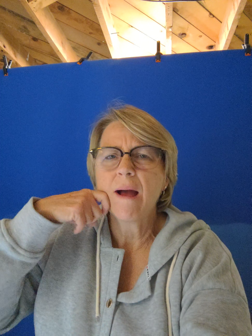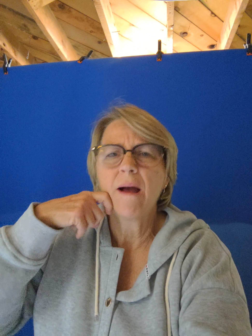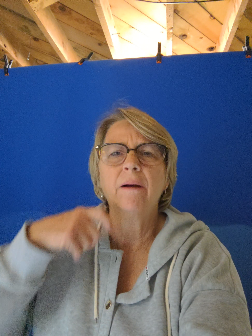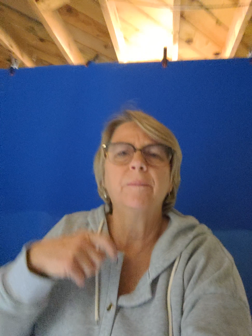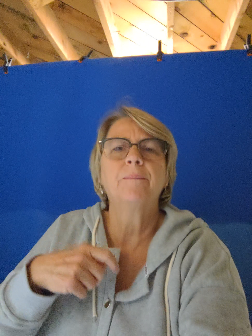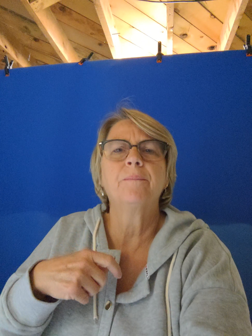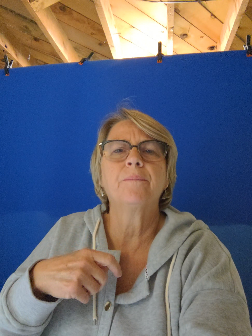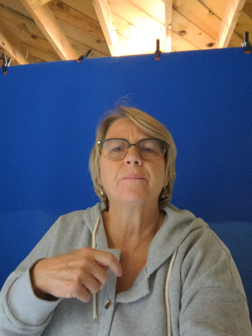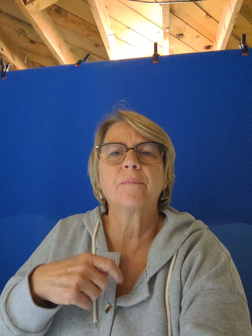dry